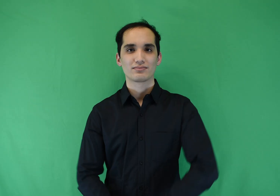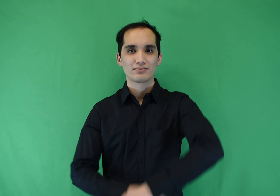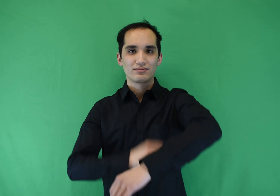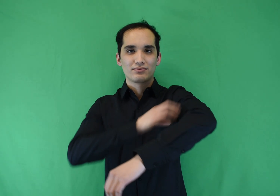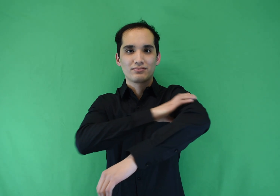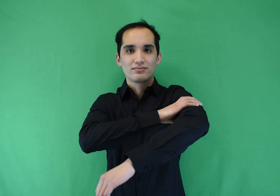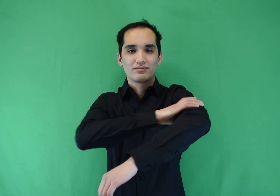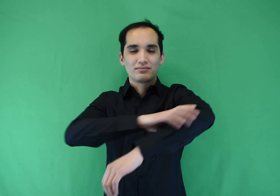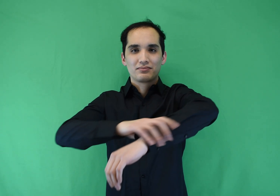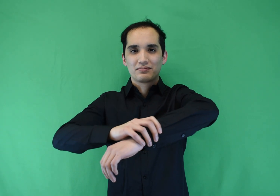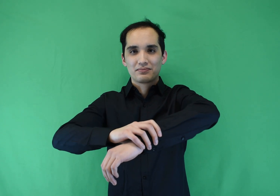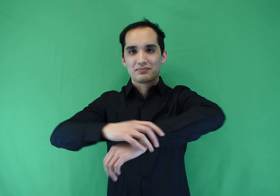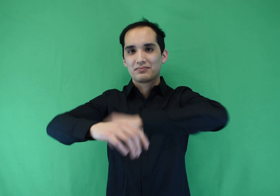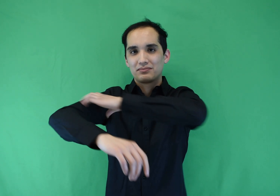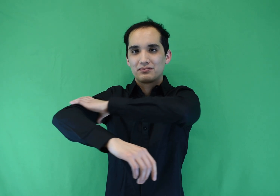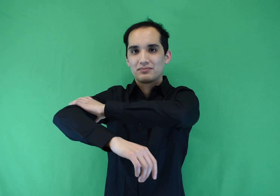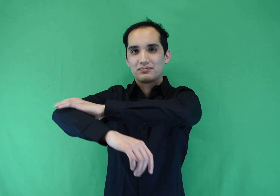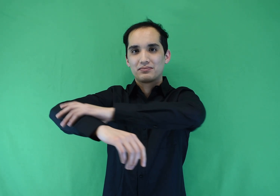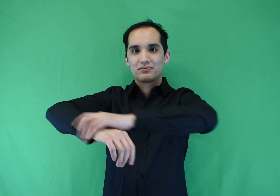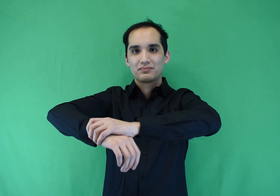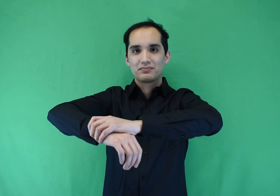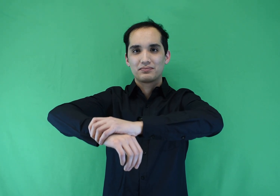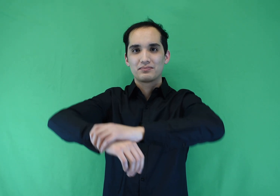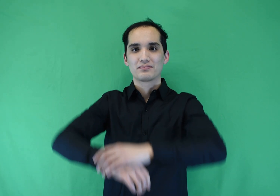brazos